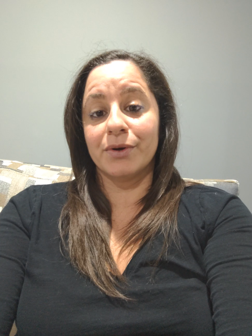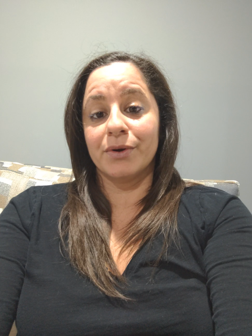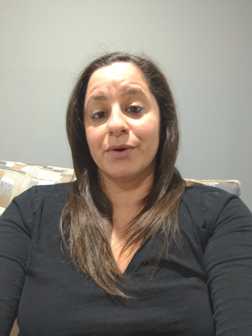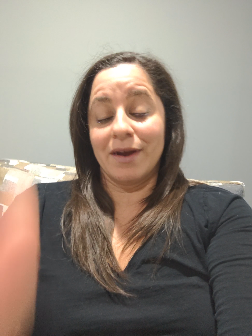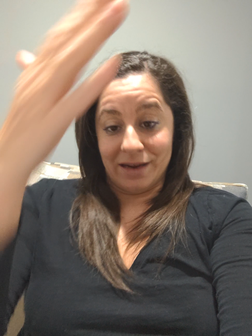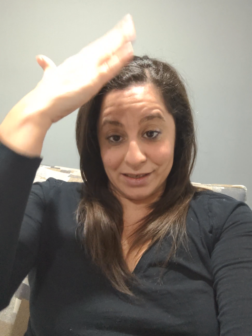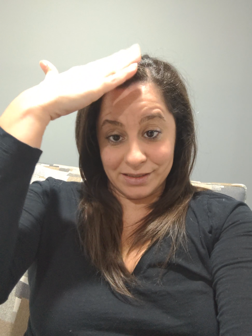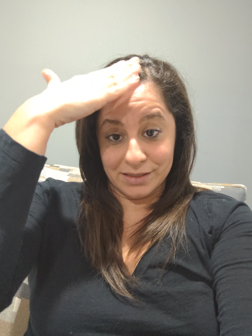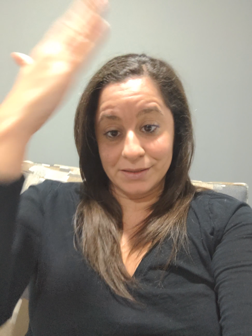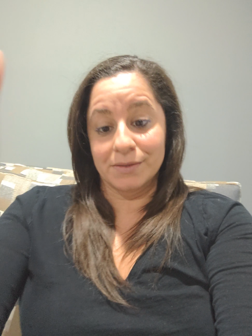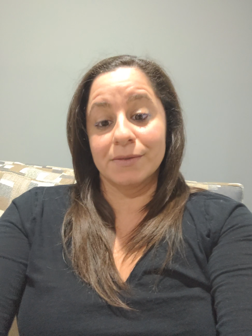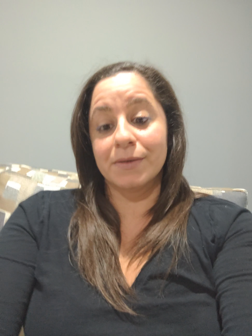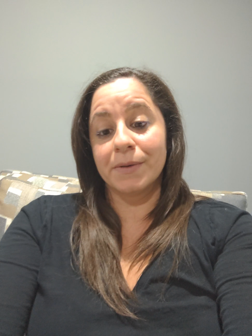hat